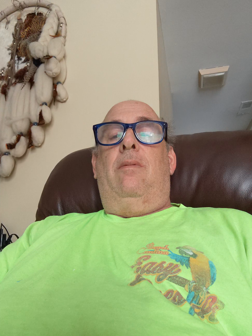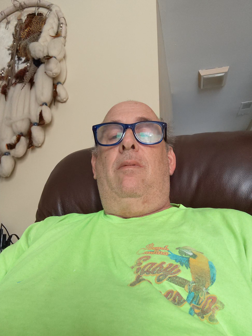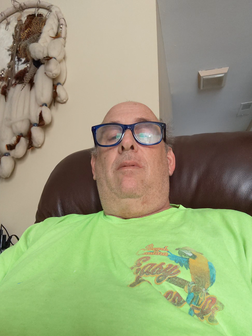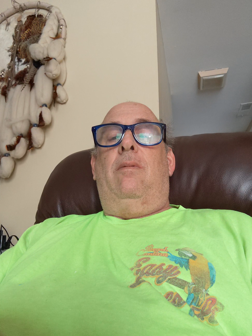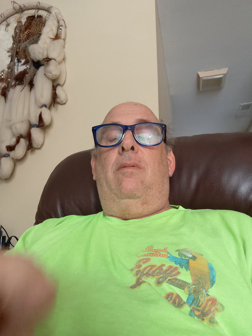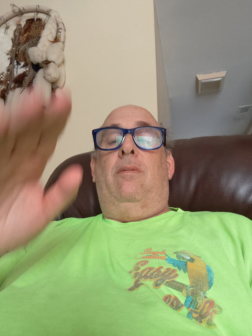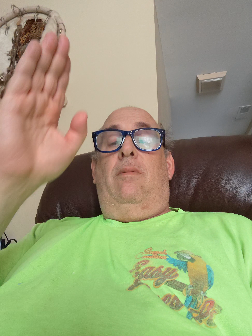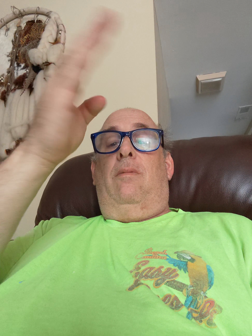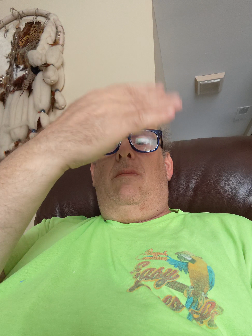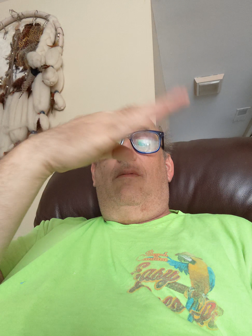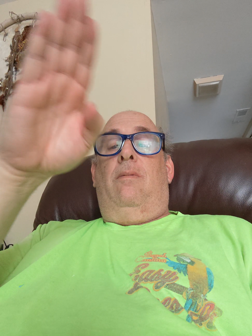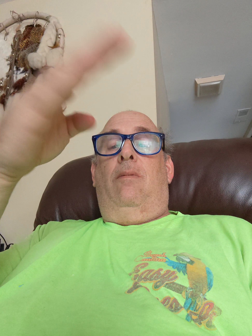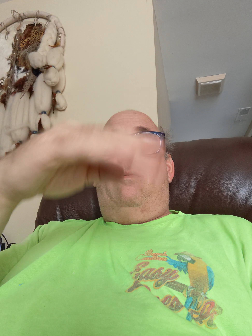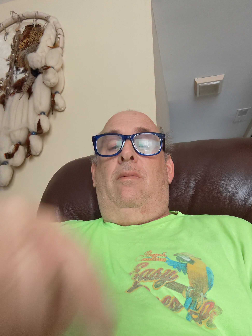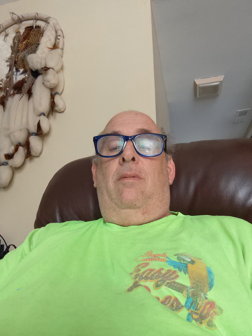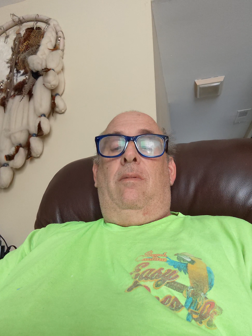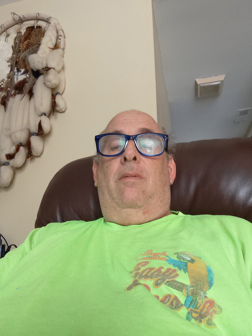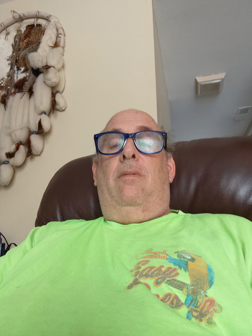flag